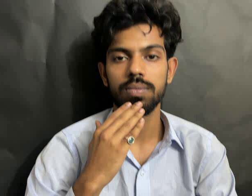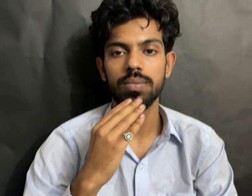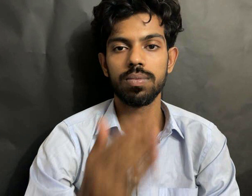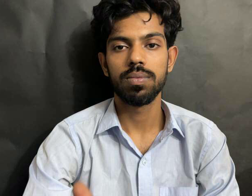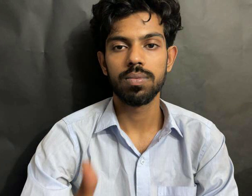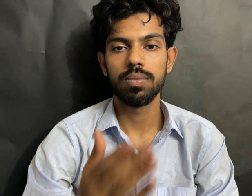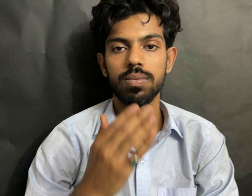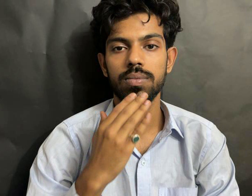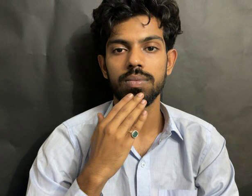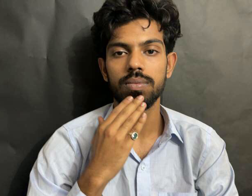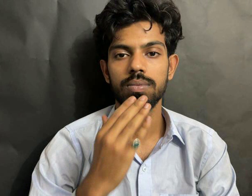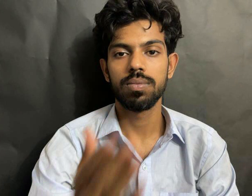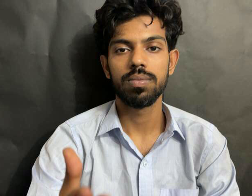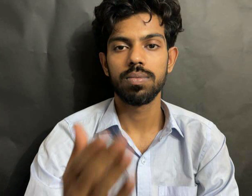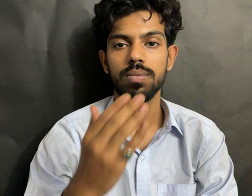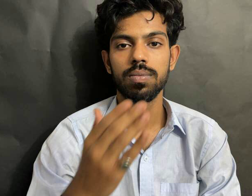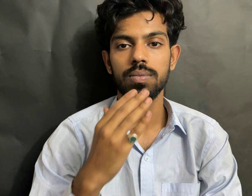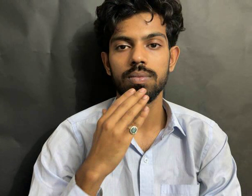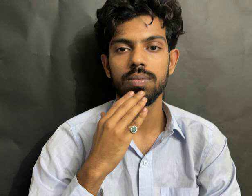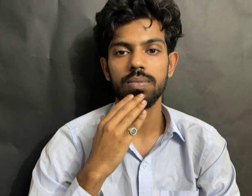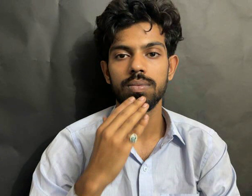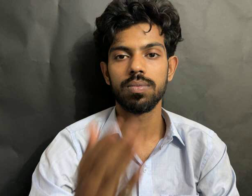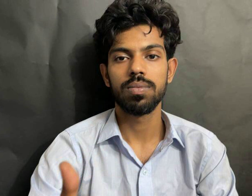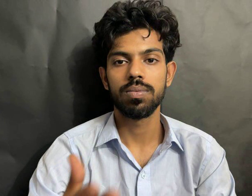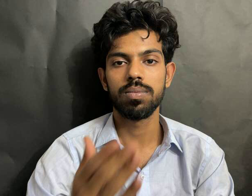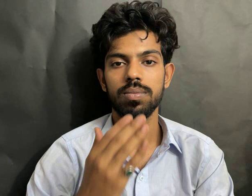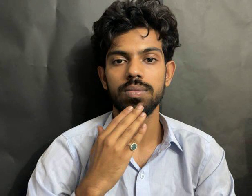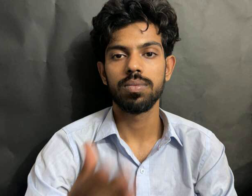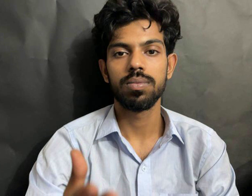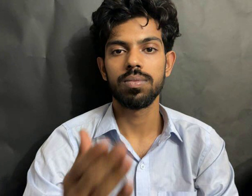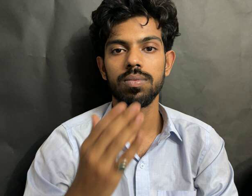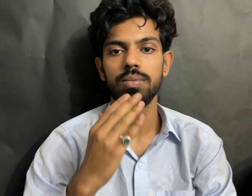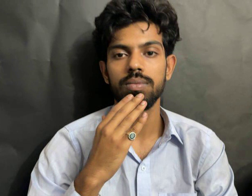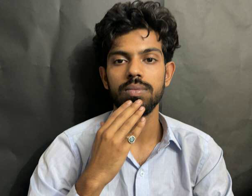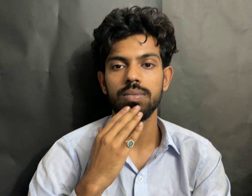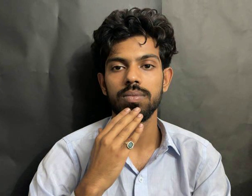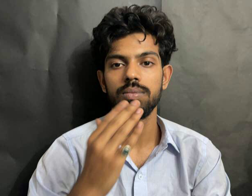thank you